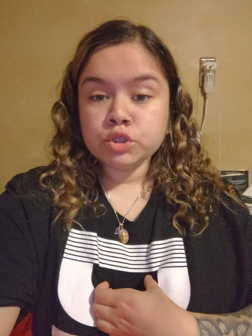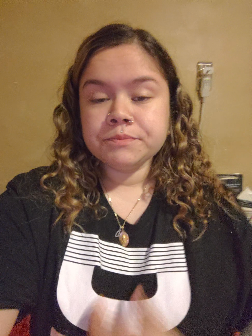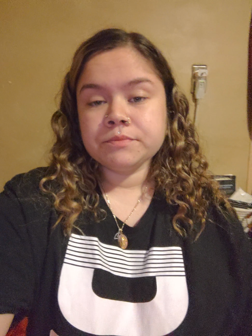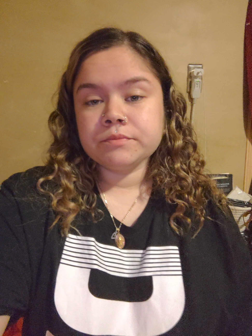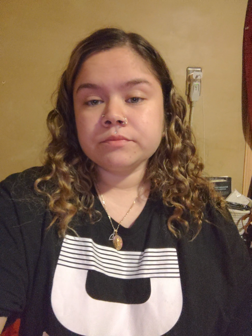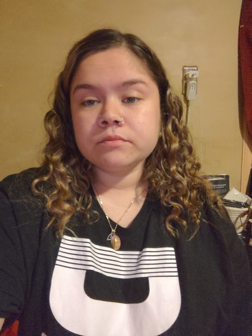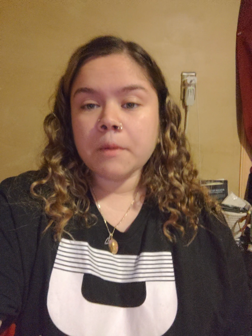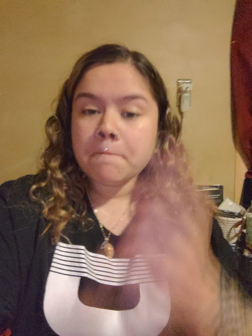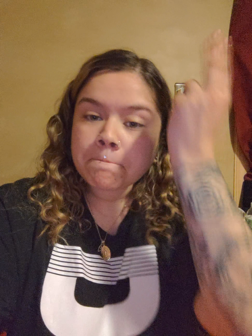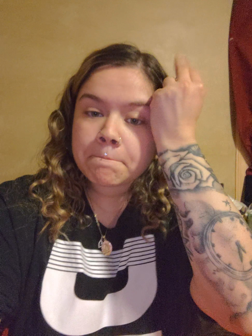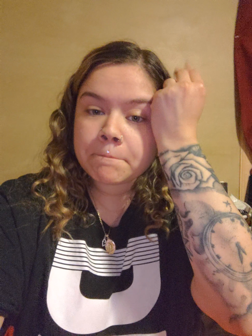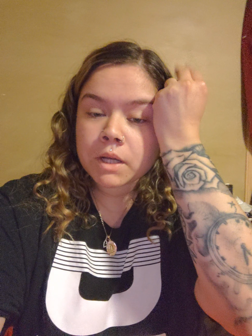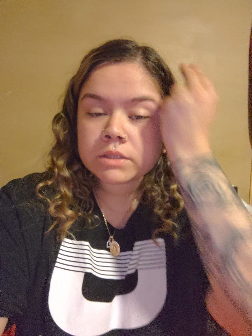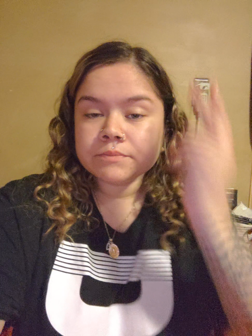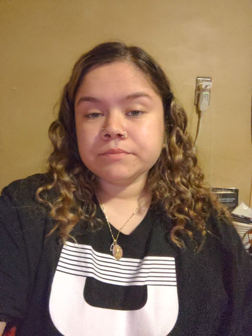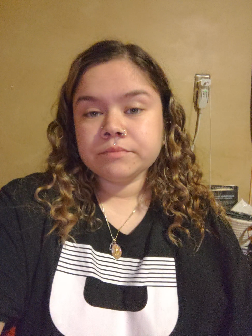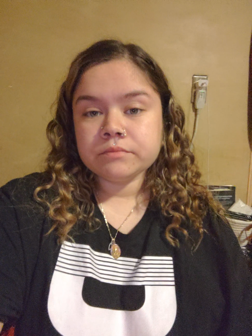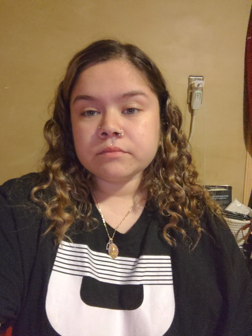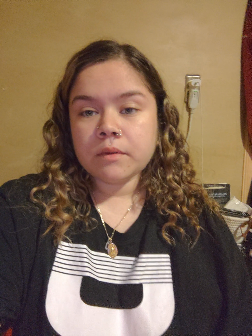bunny